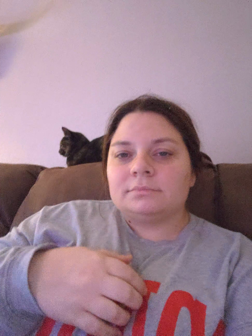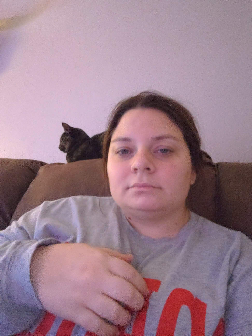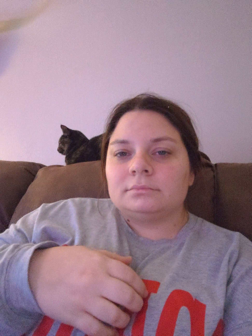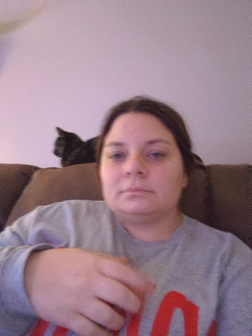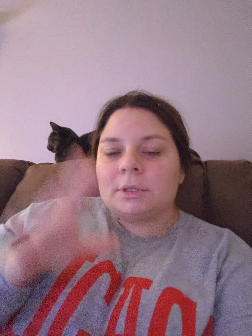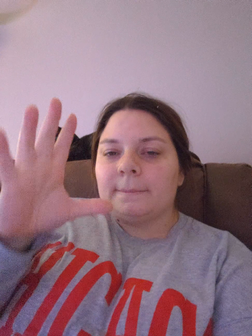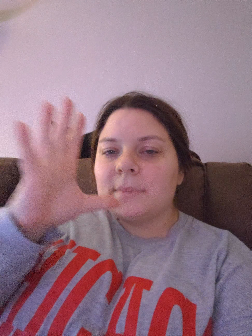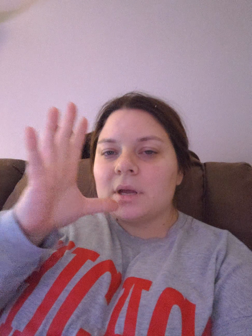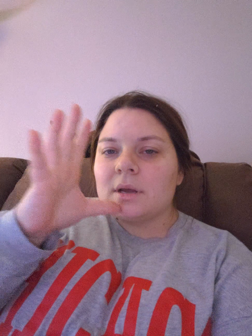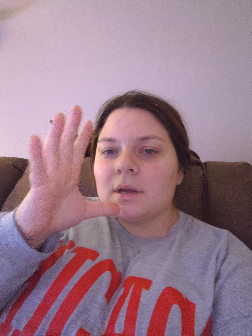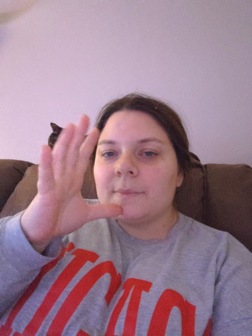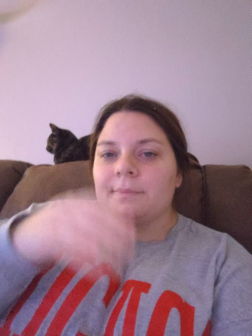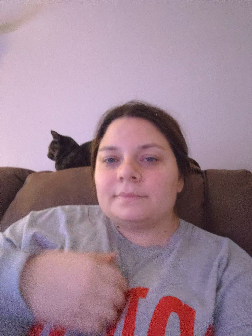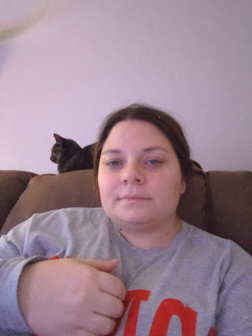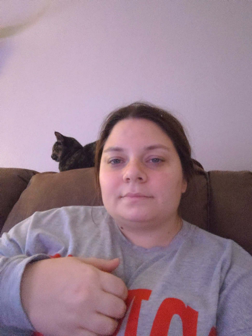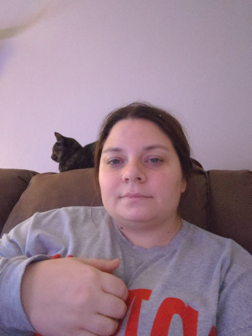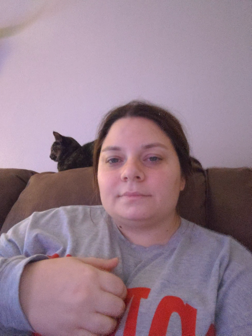mom